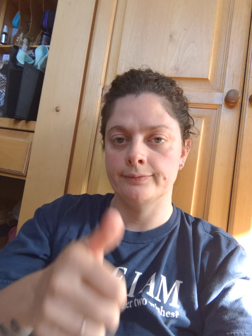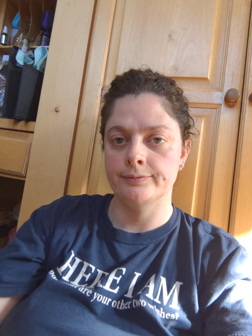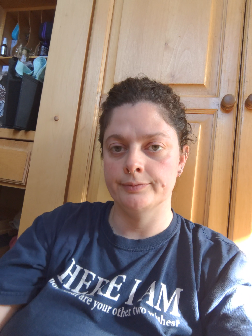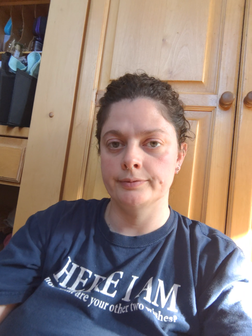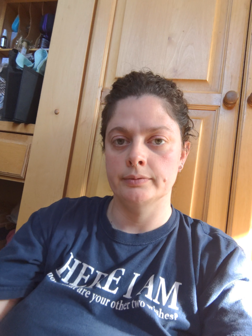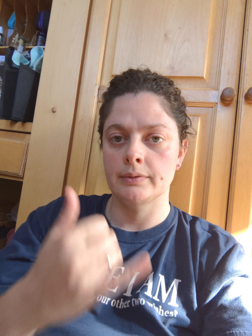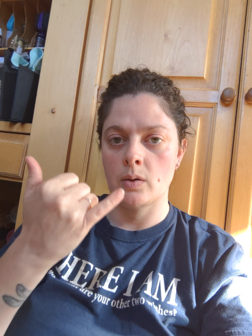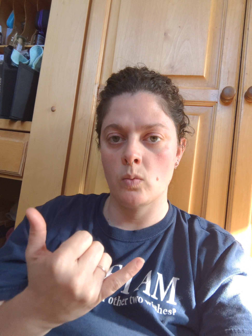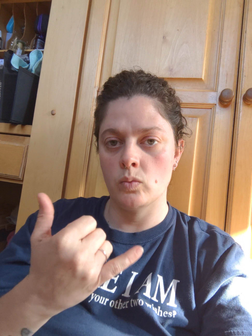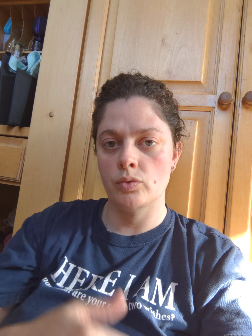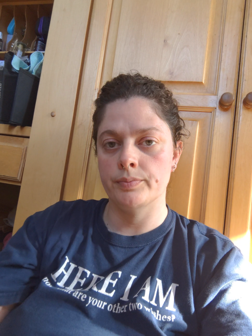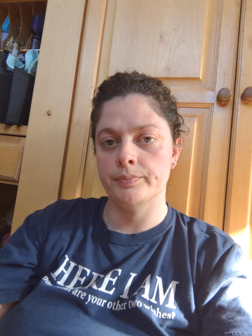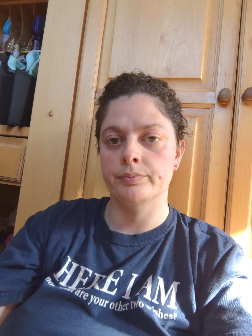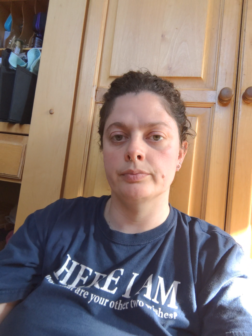now